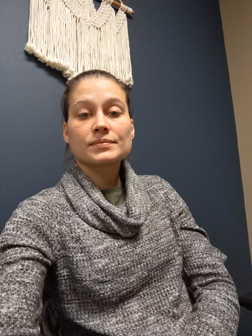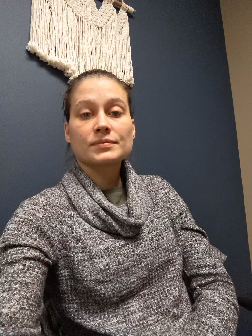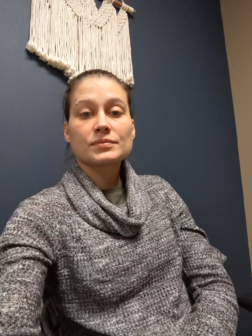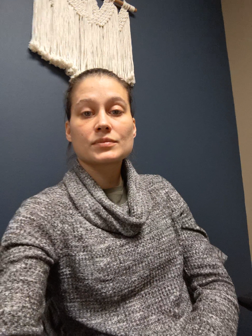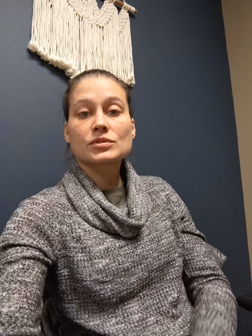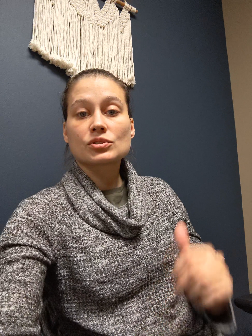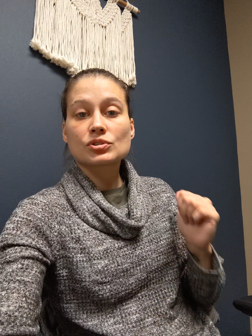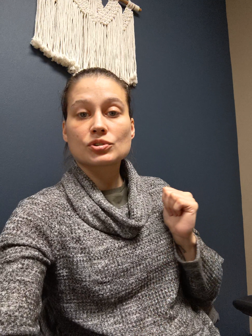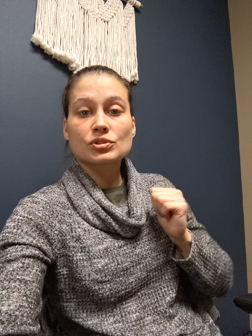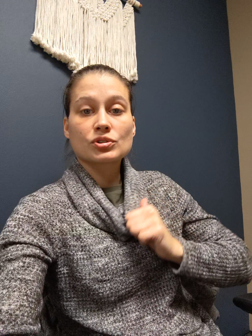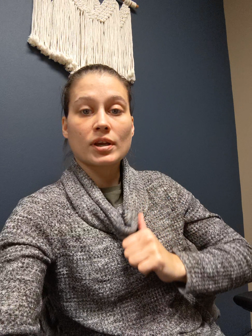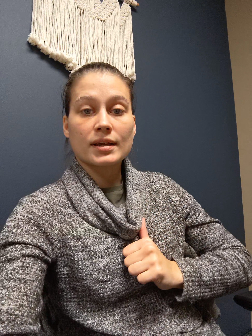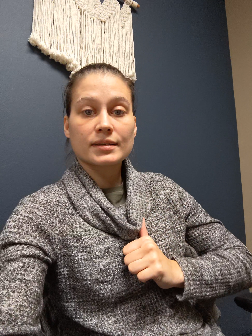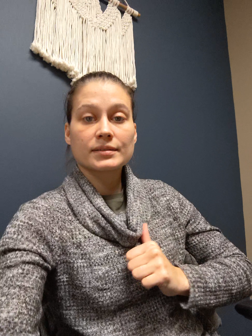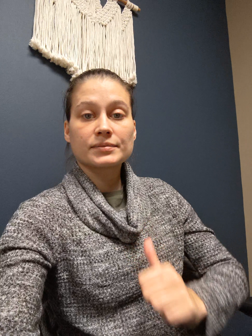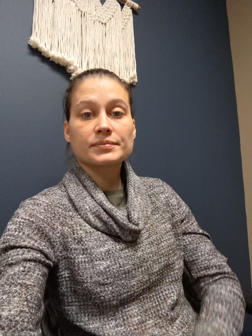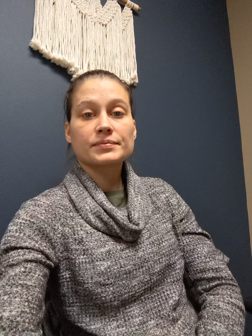jacket